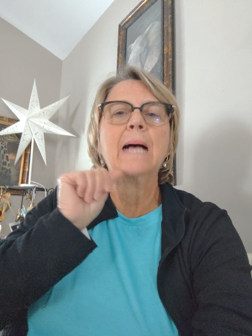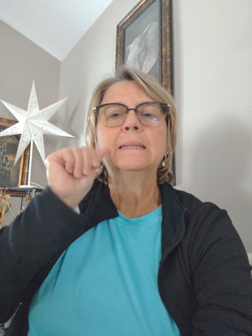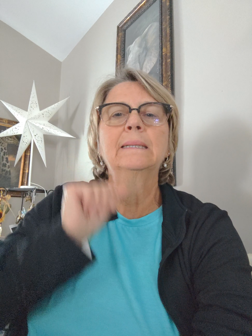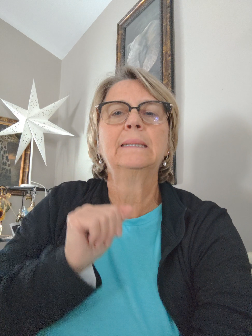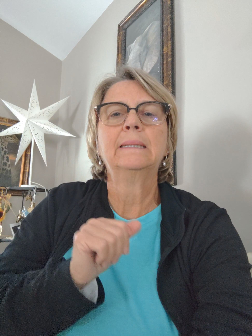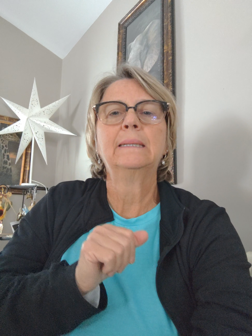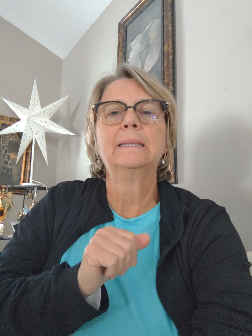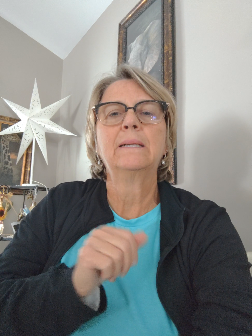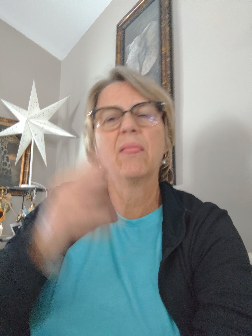aunt